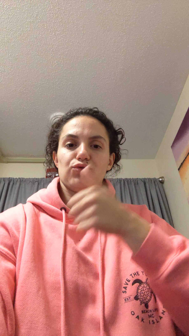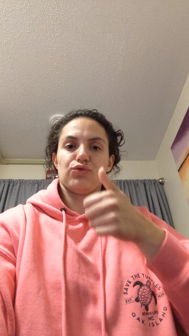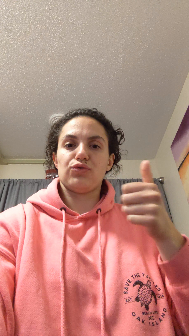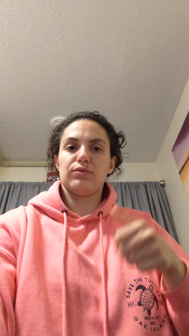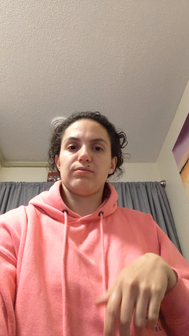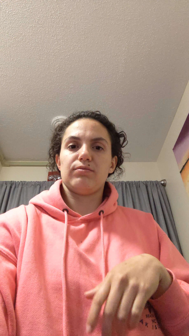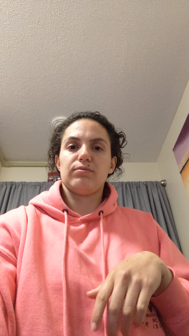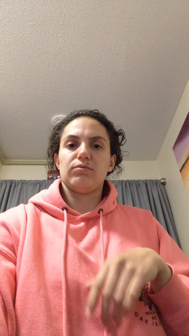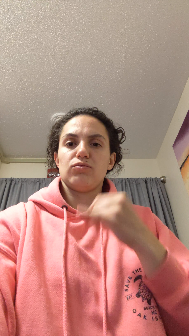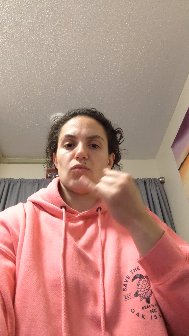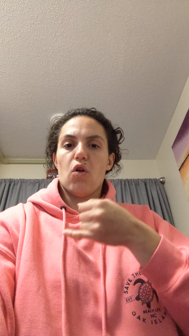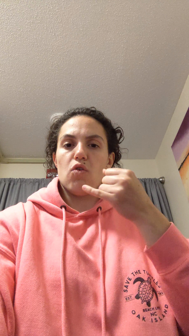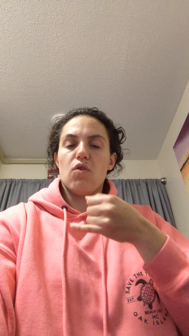draw